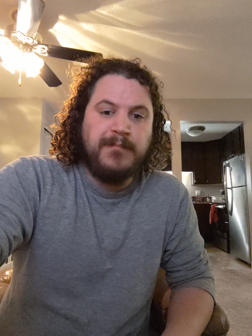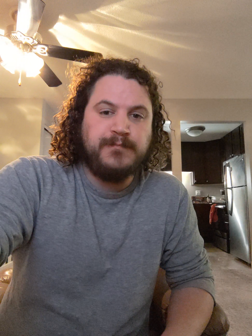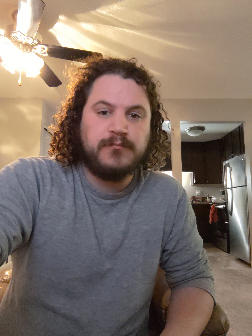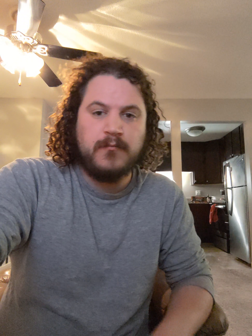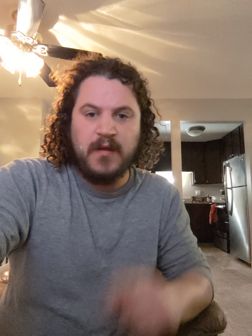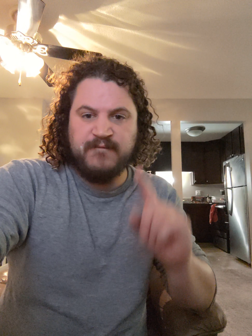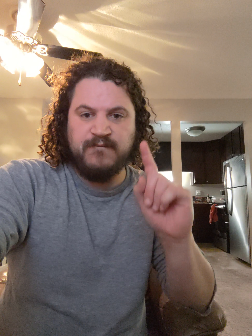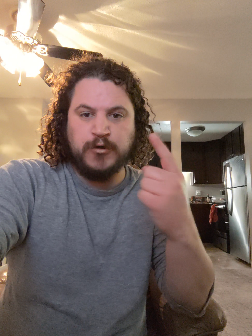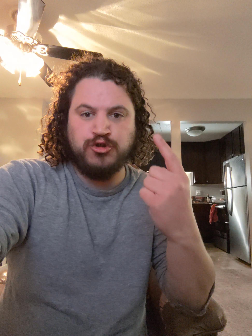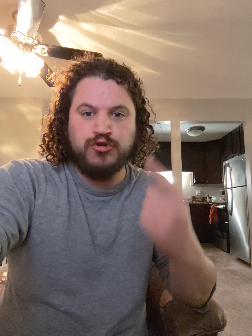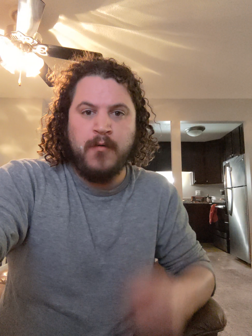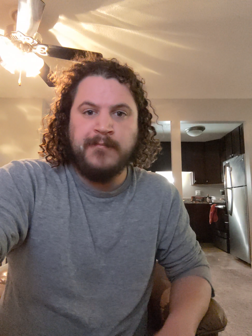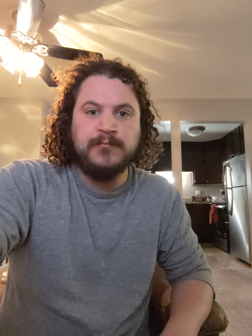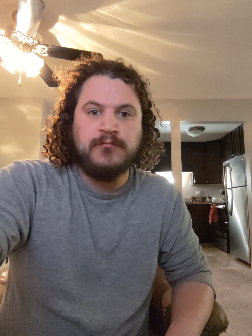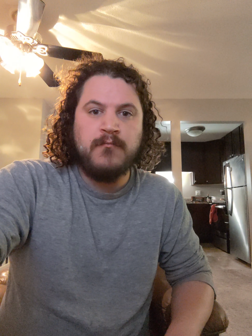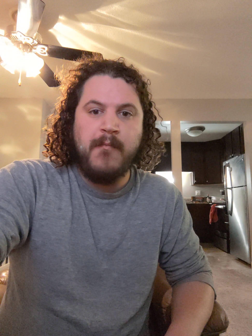first